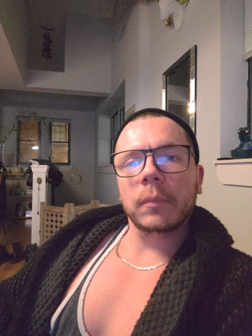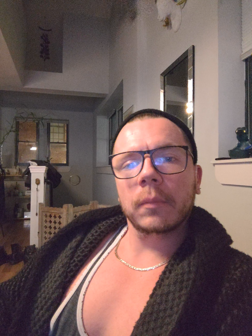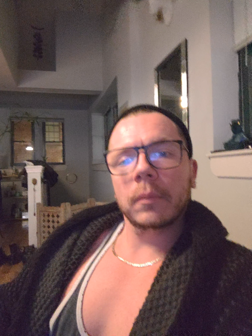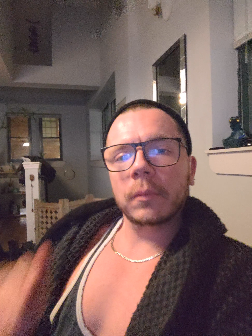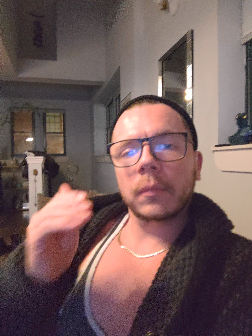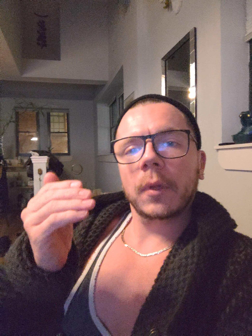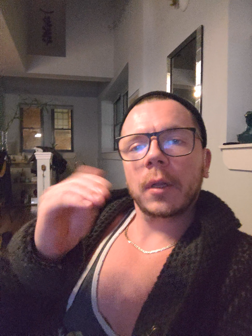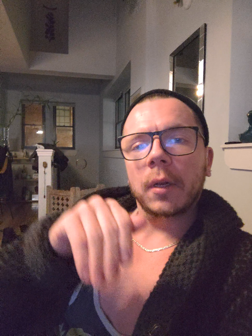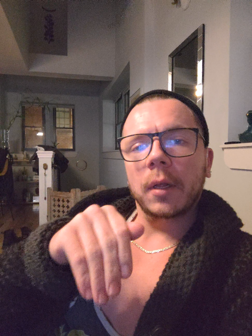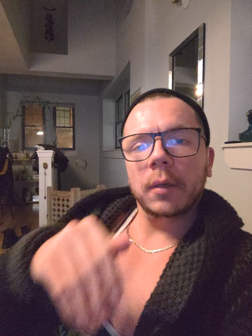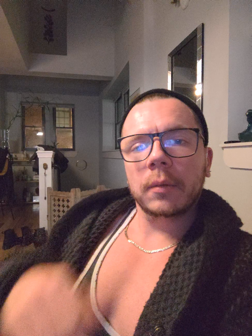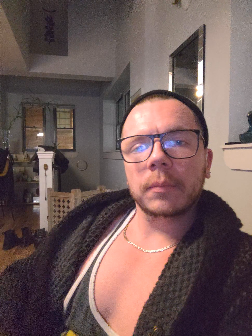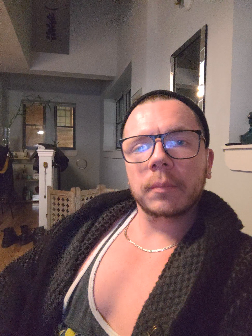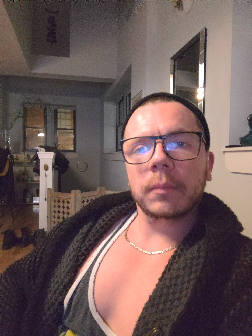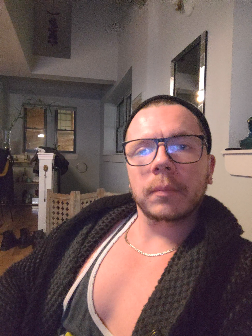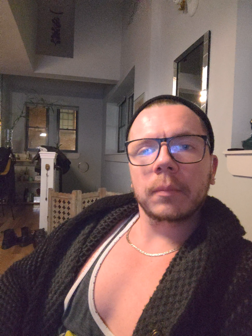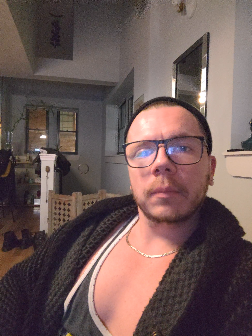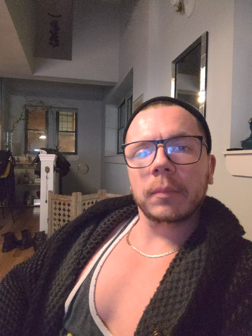night